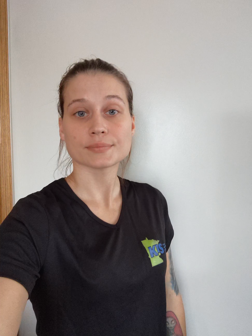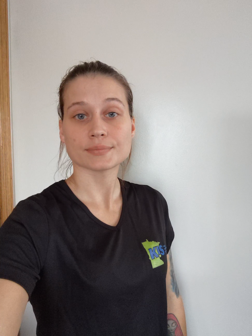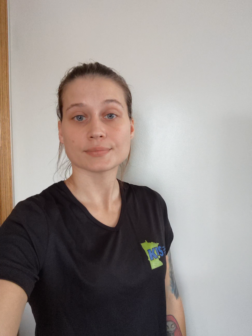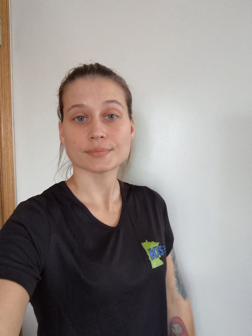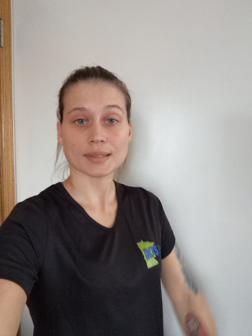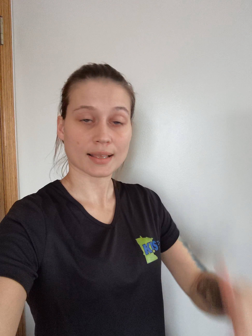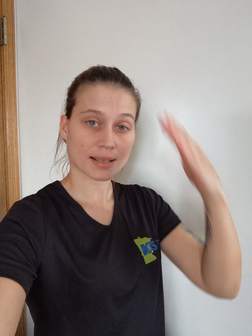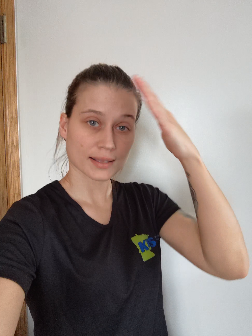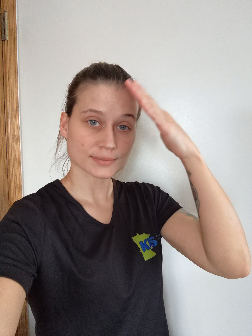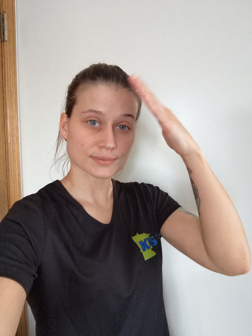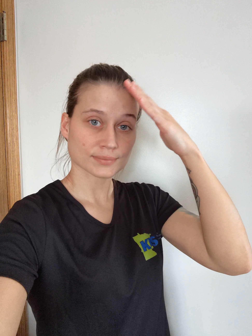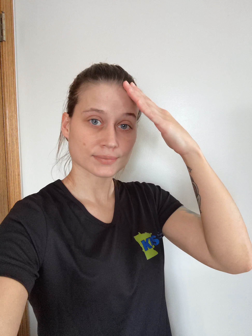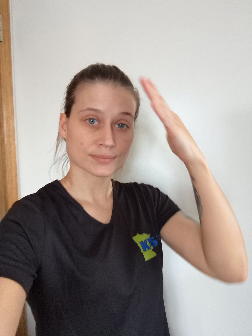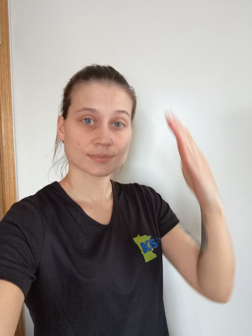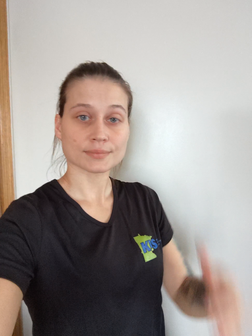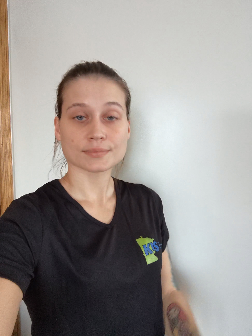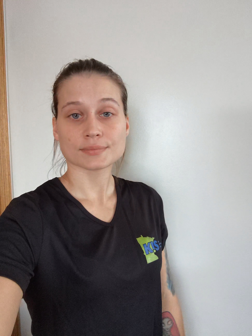hat